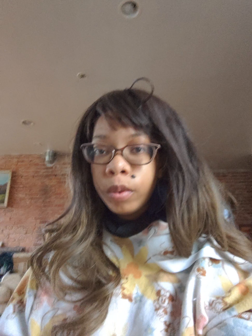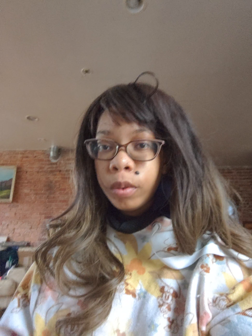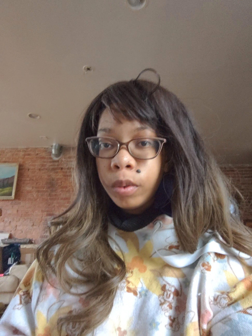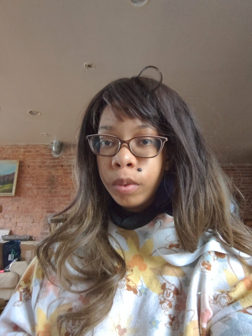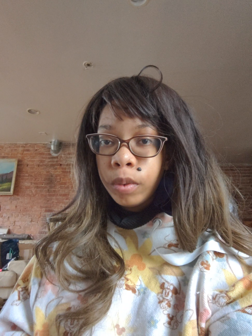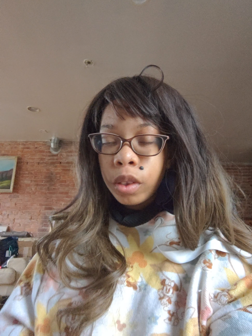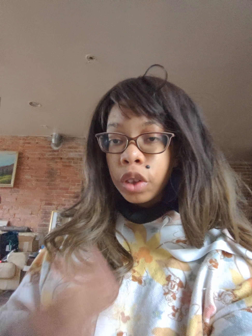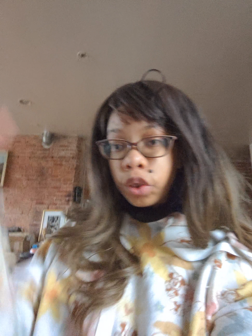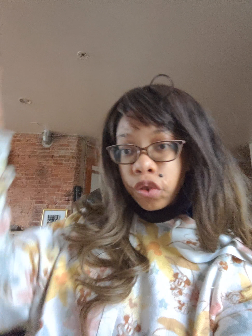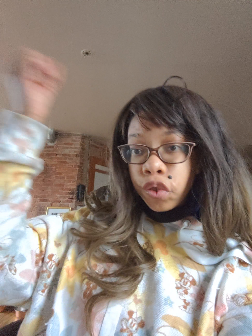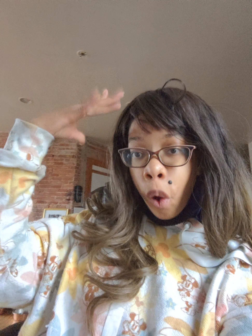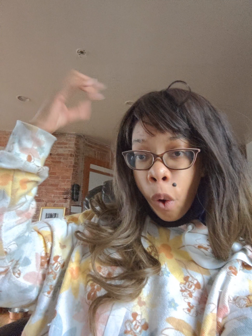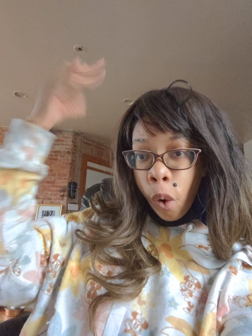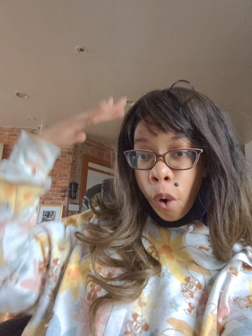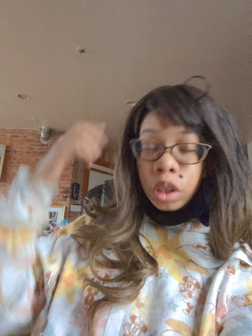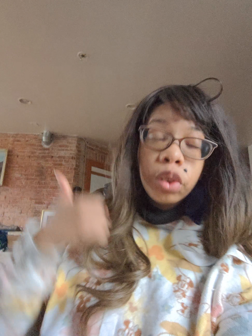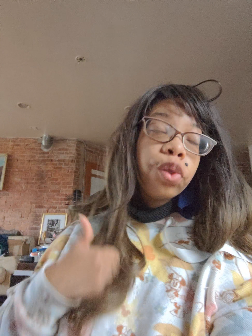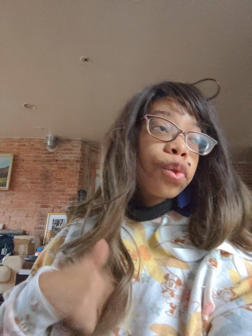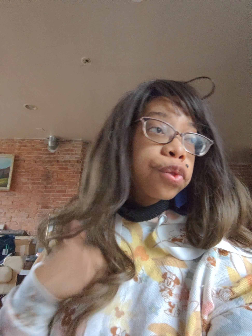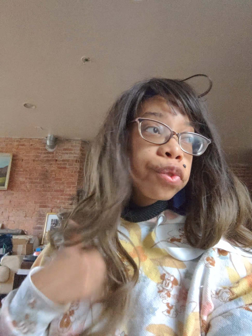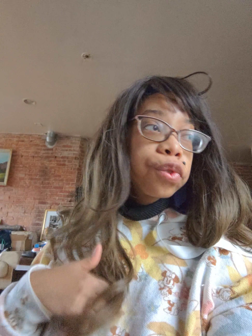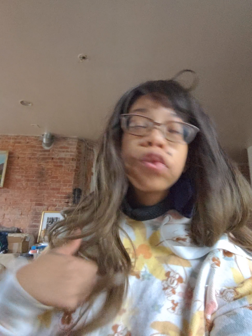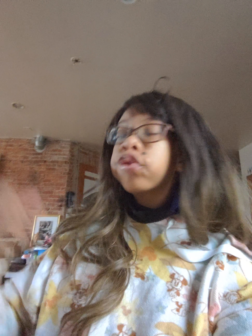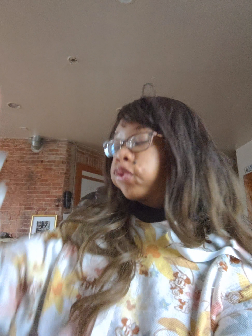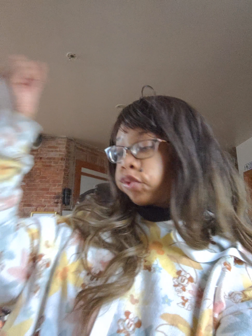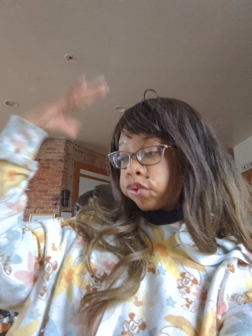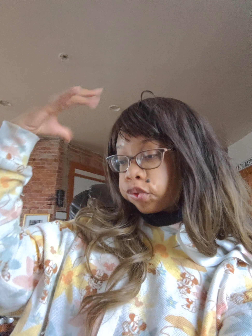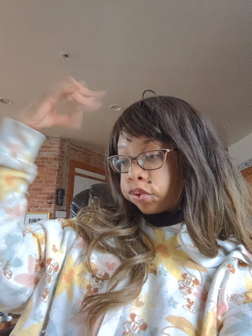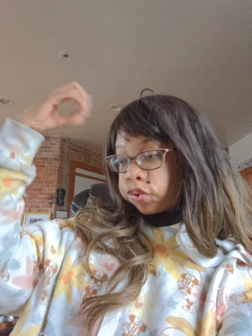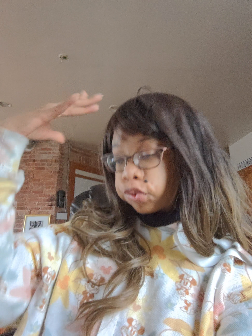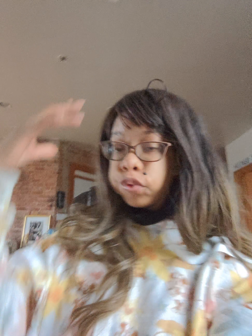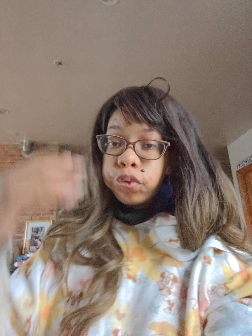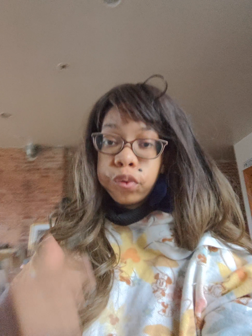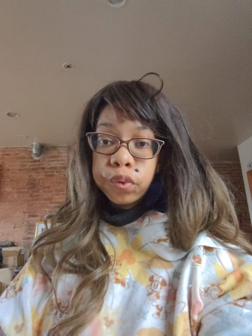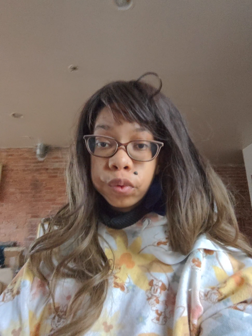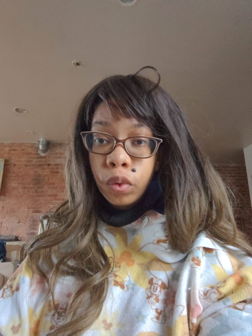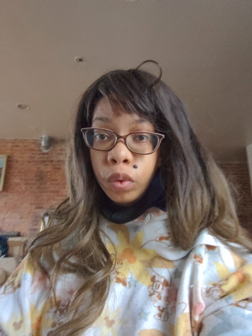shower